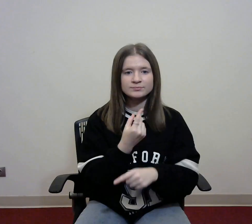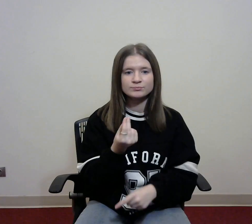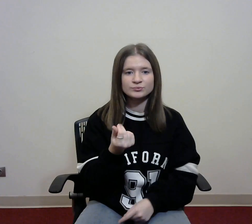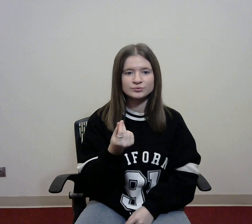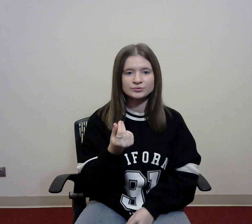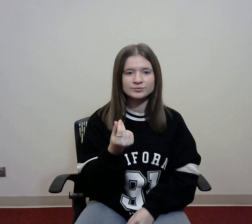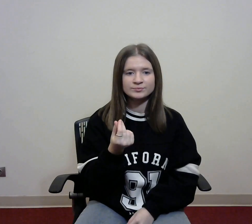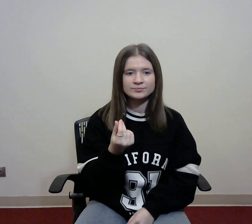pul